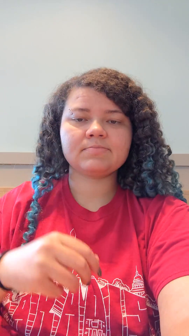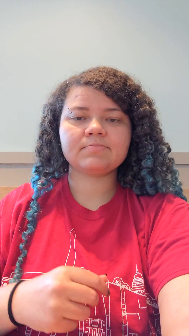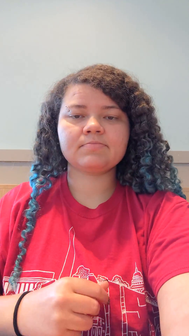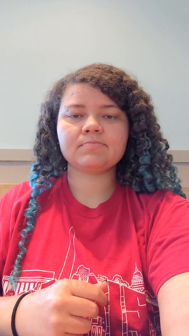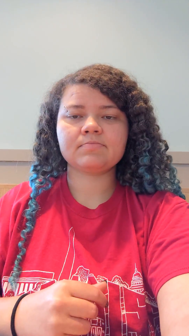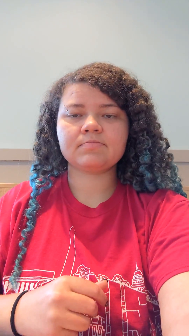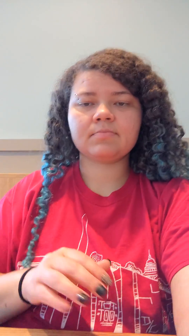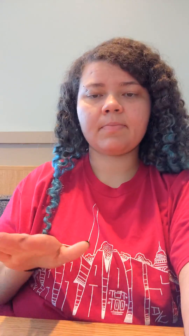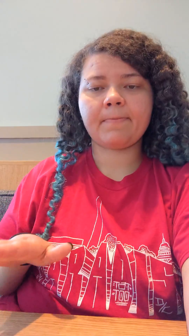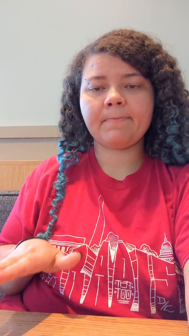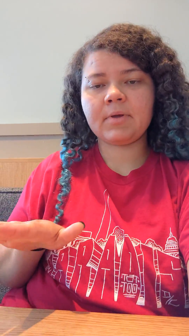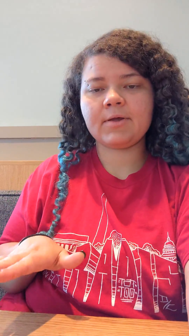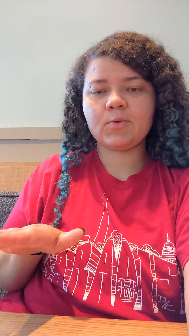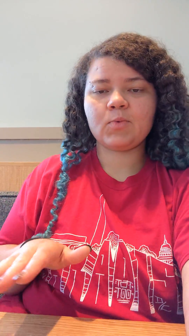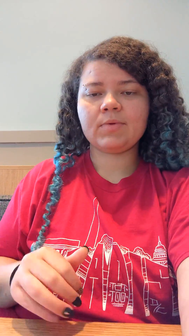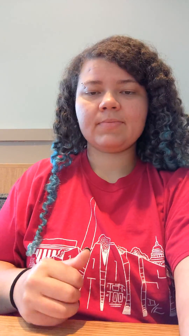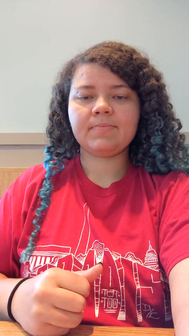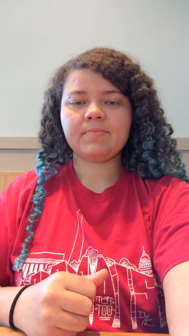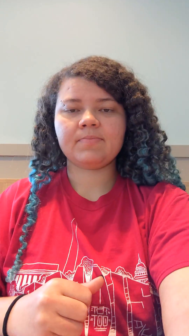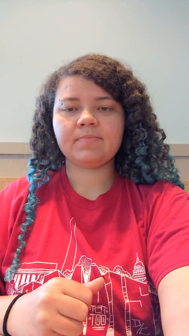penguin